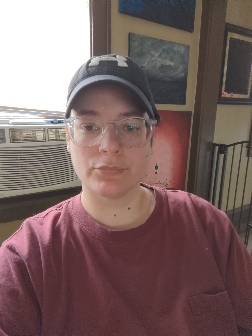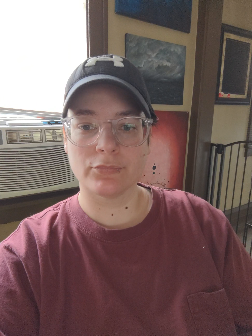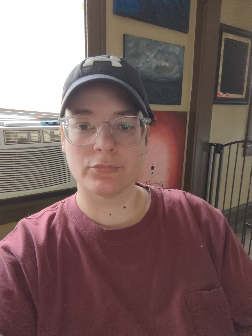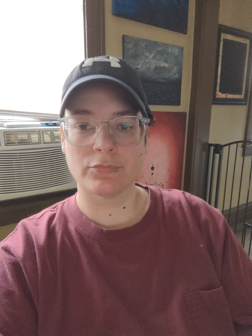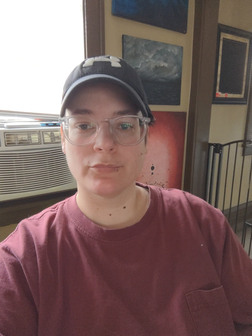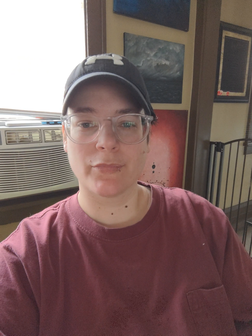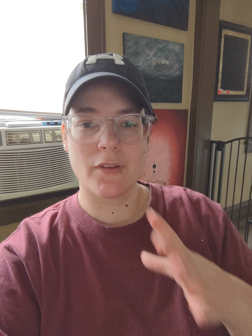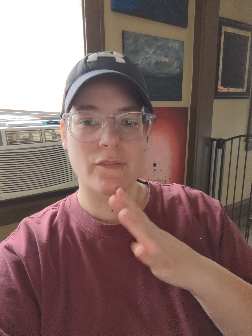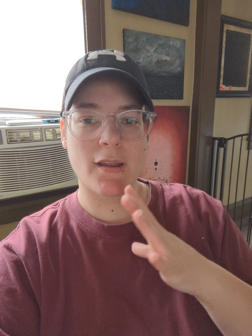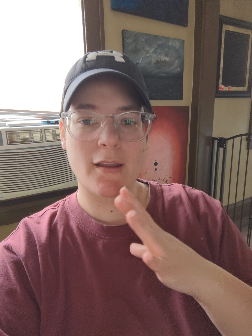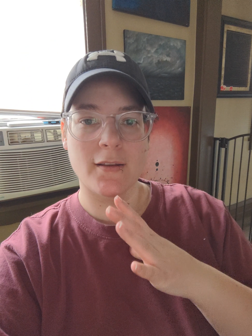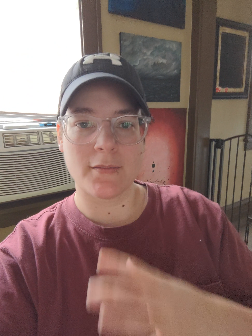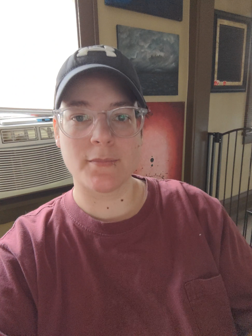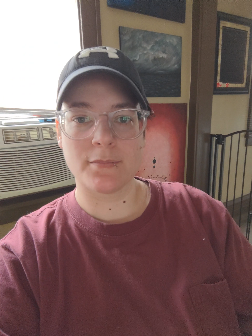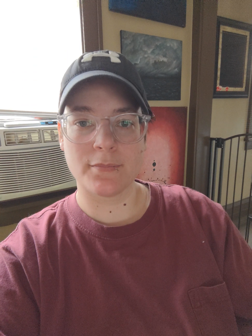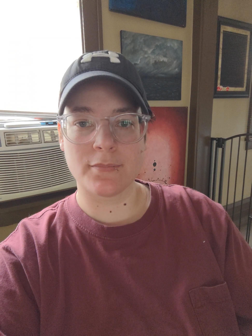fine